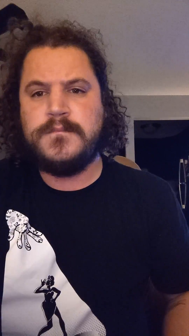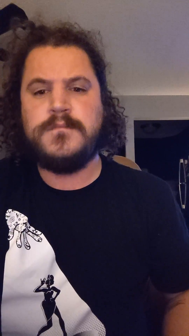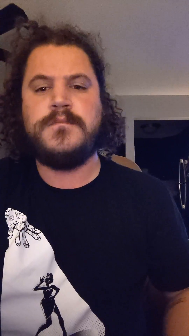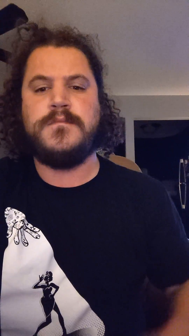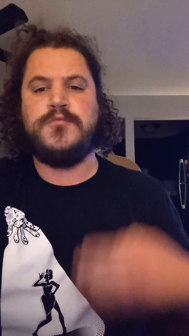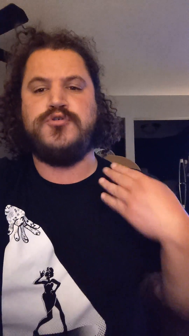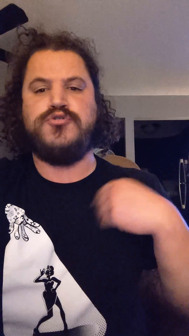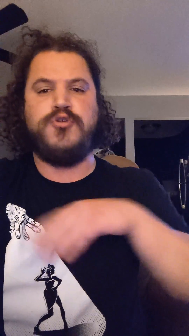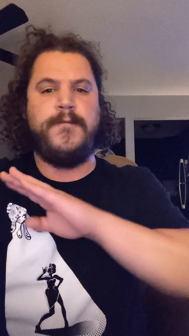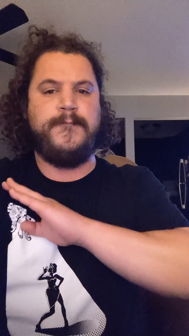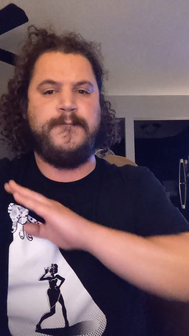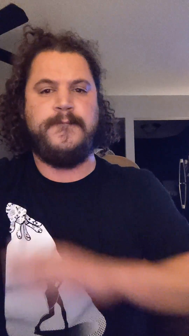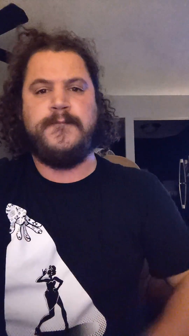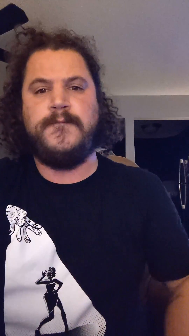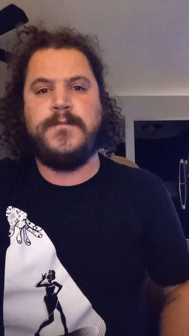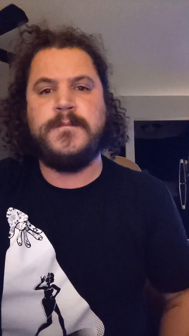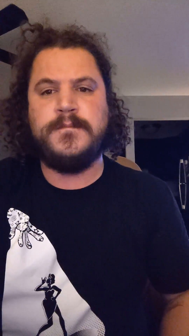scarf